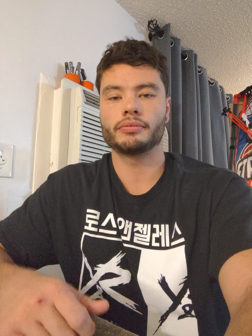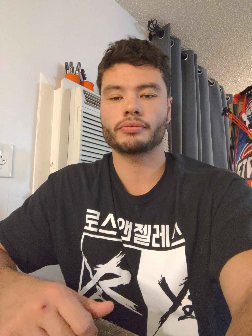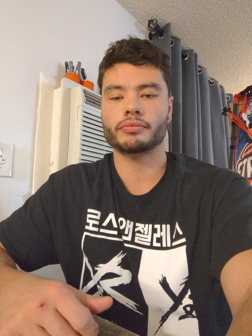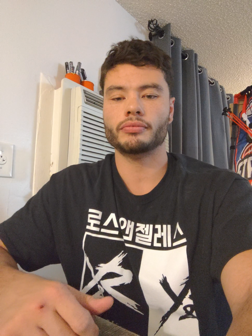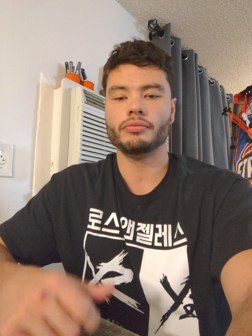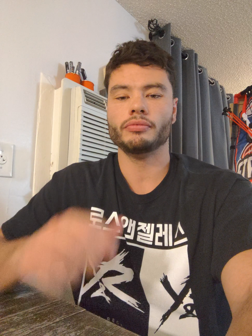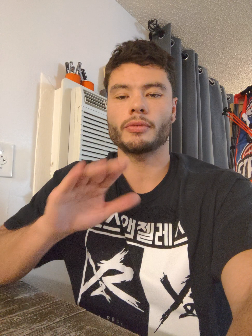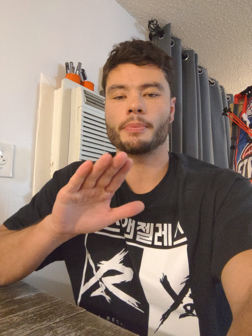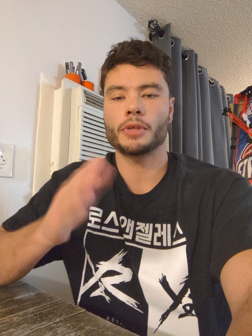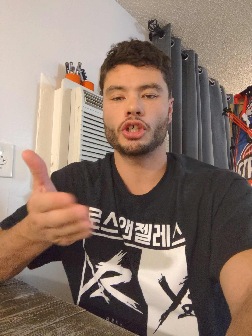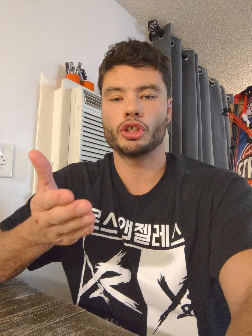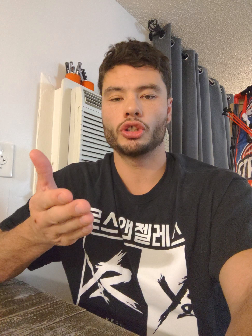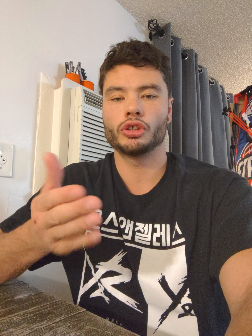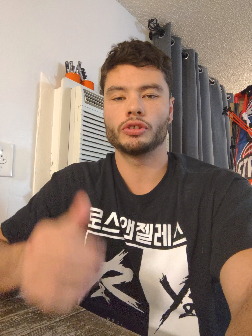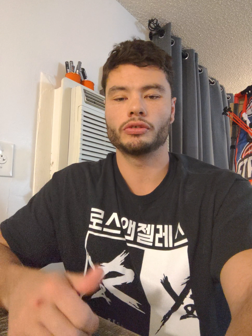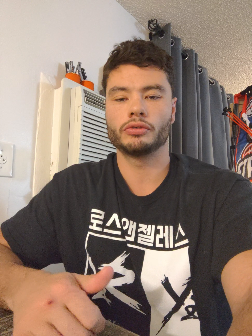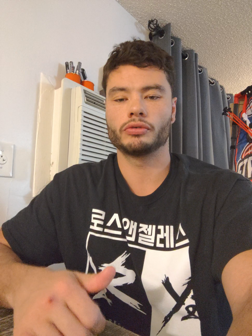book